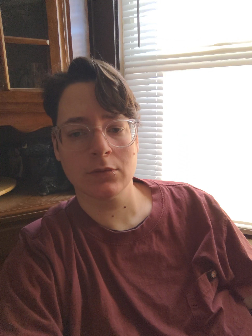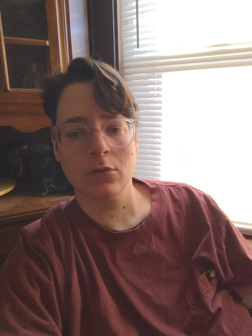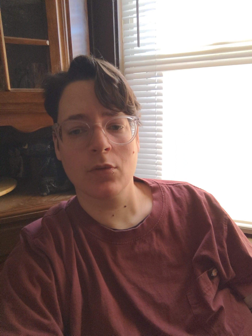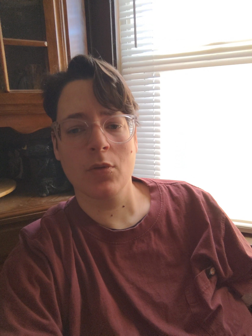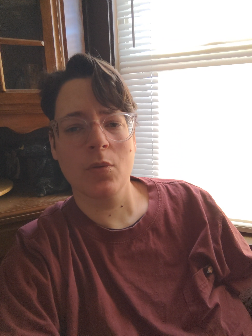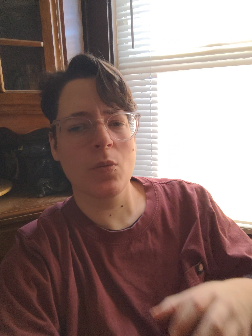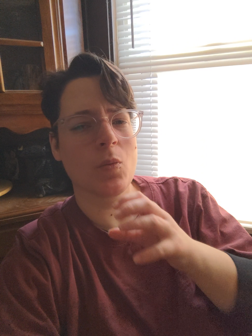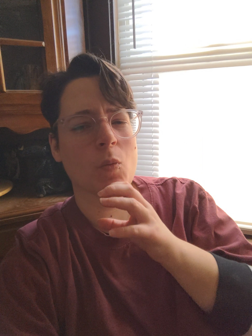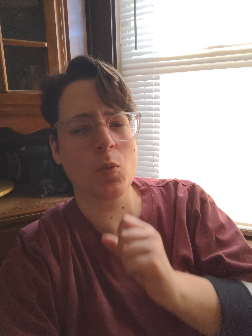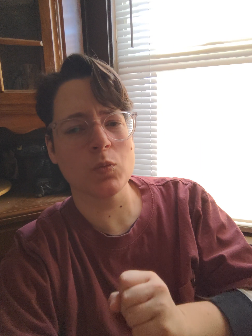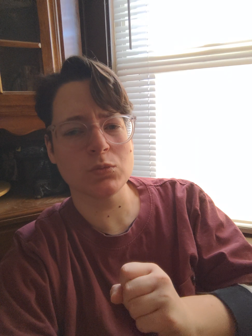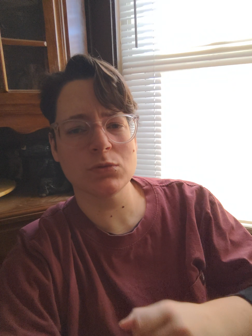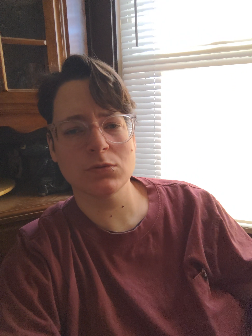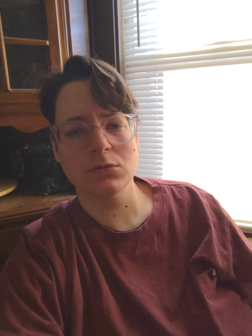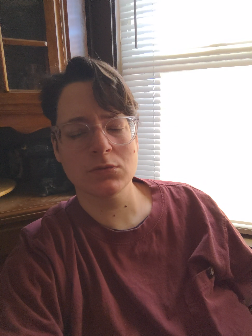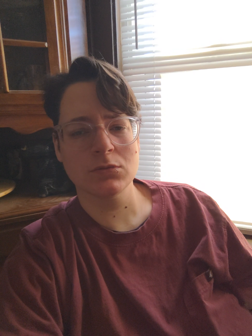old